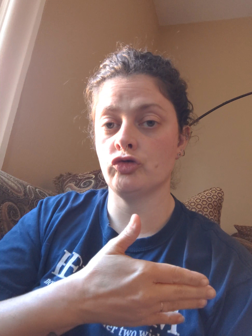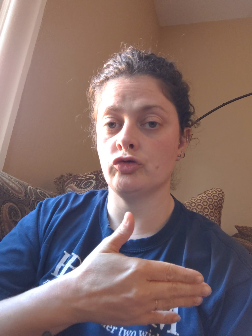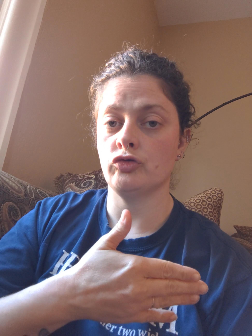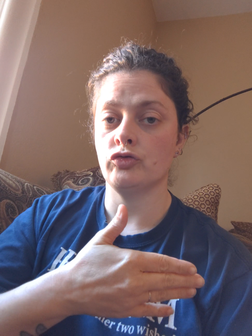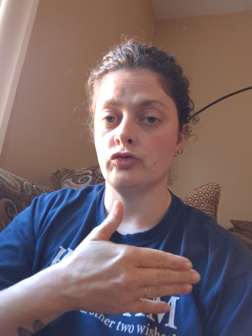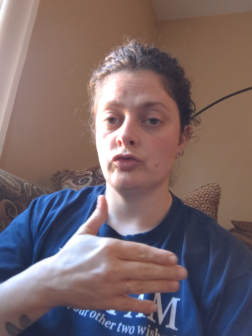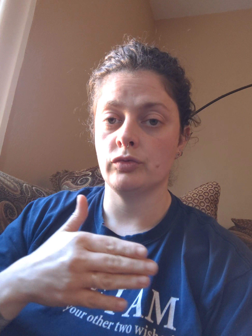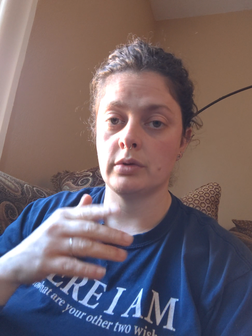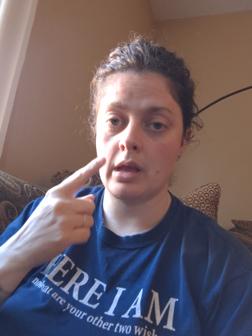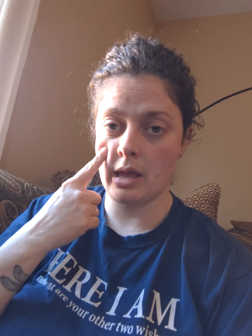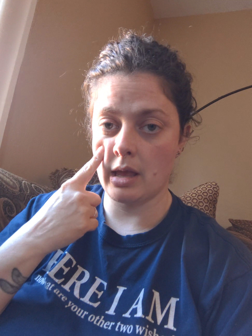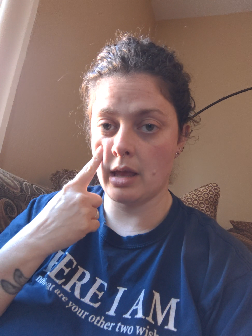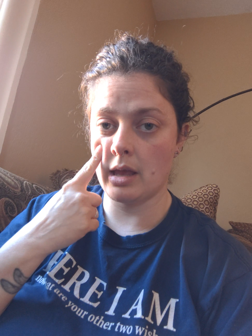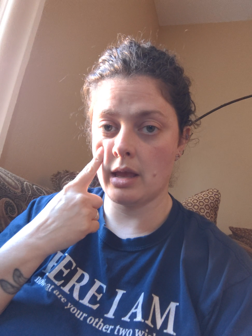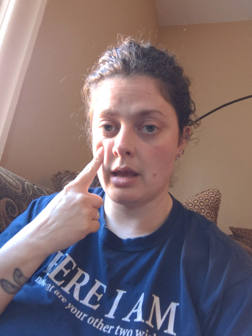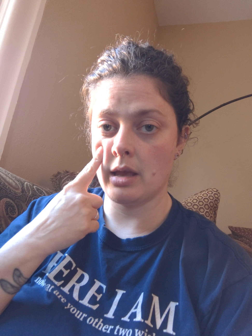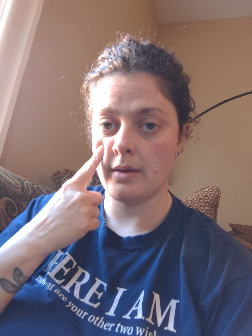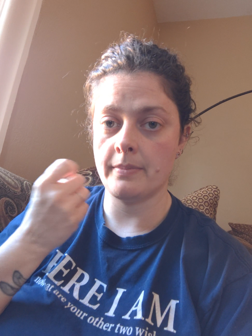eye